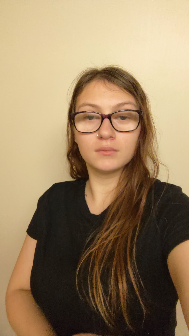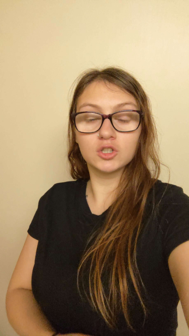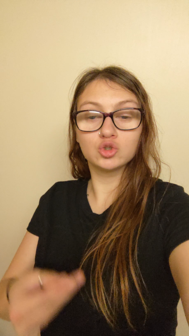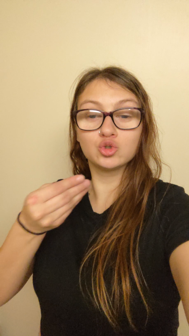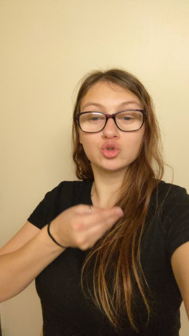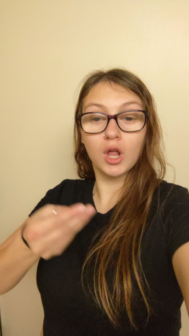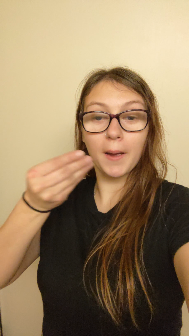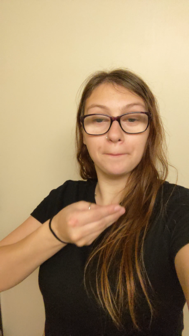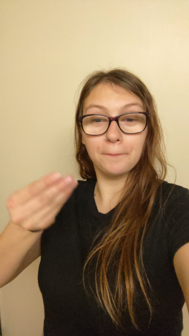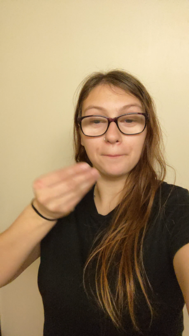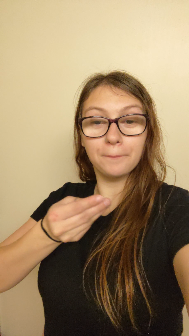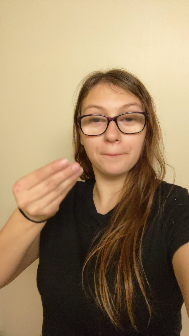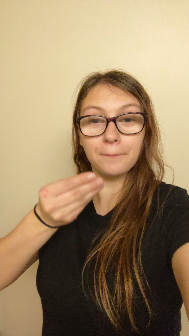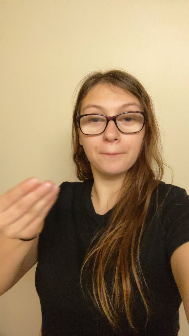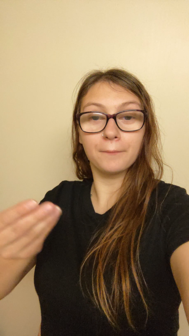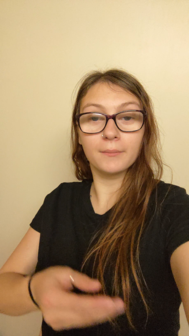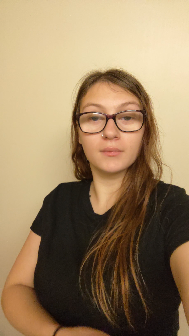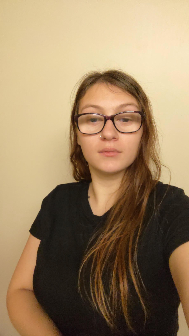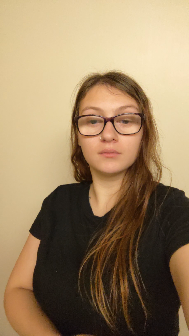shopping